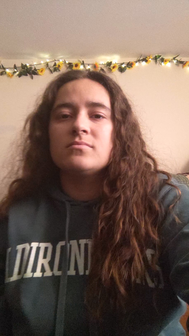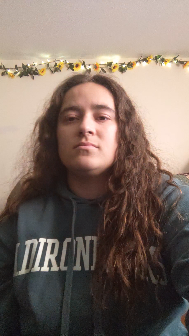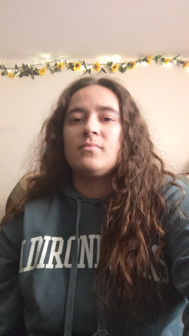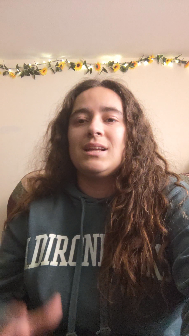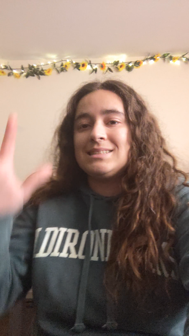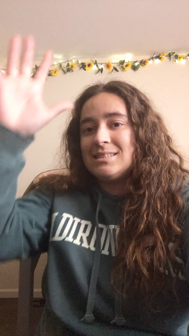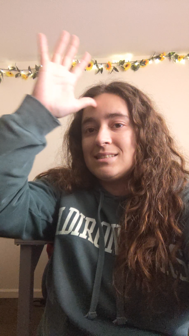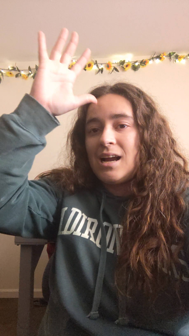daddy